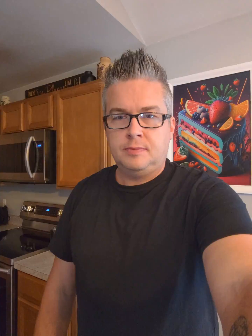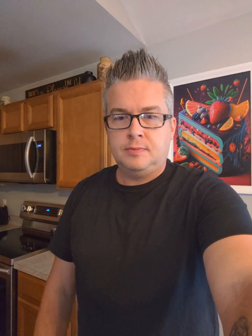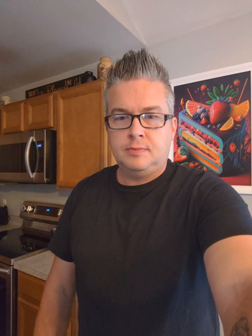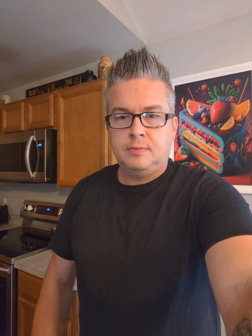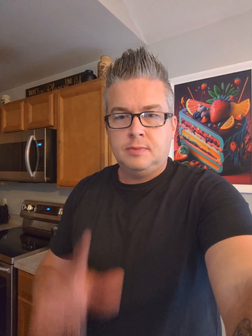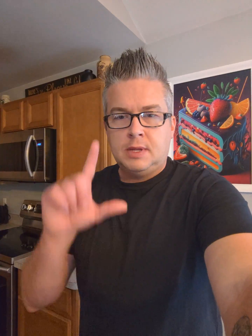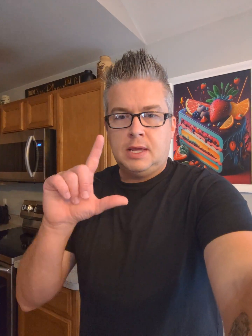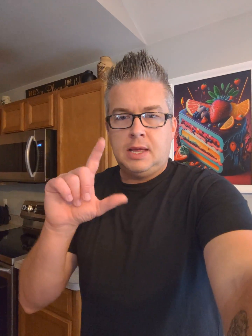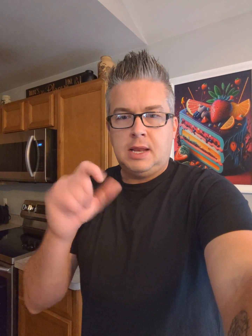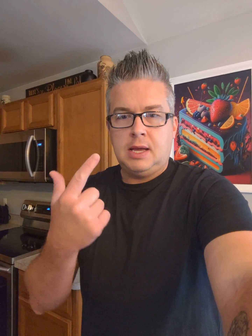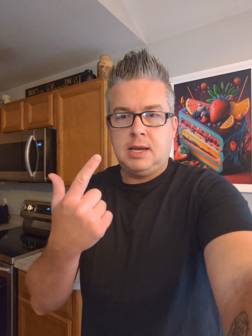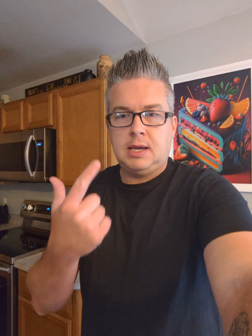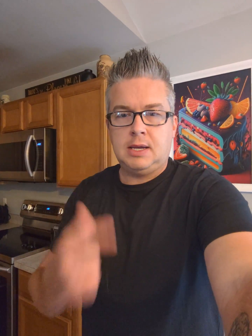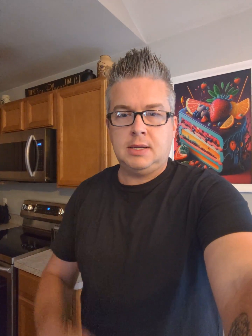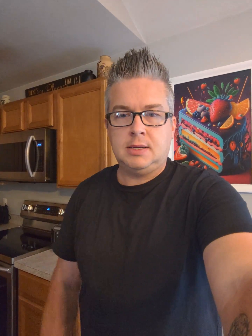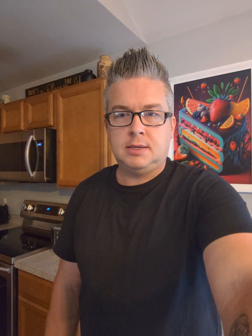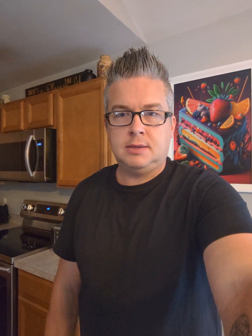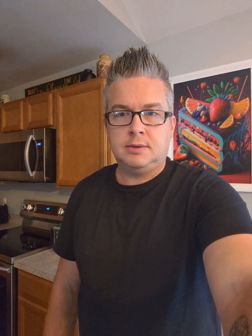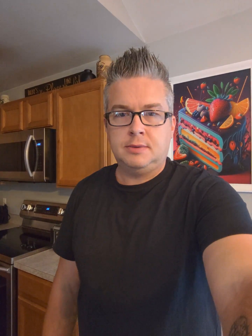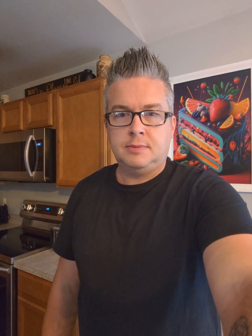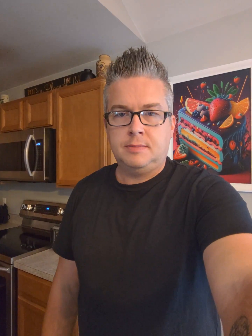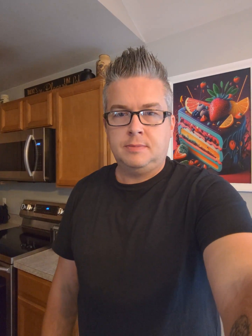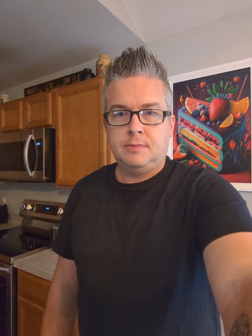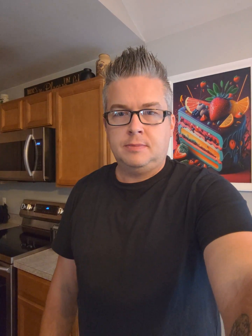leg